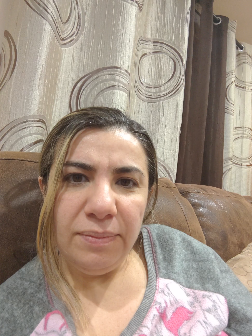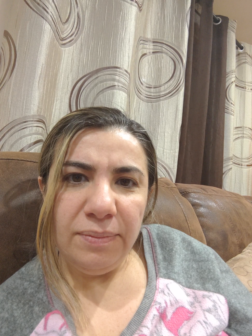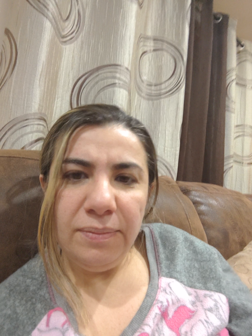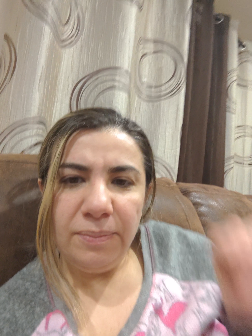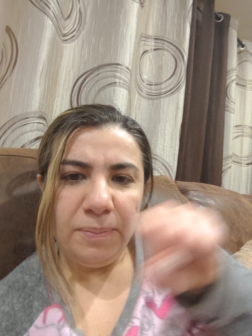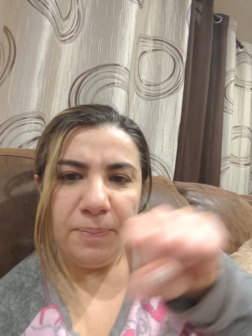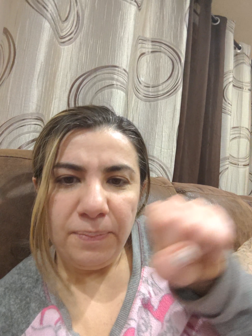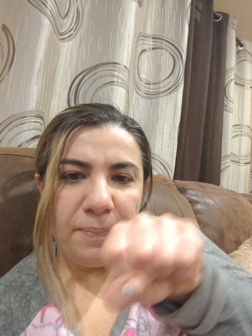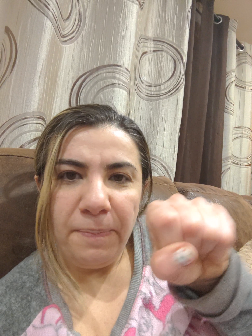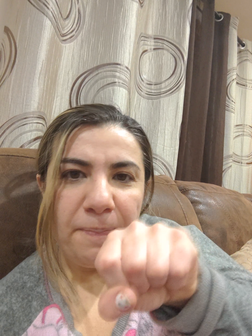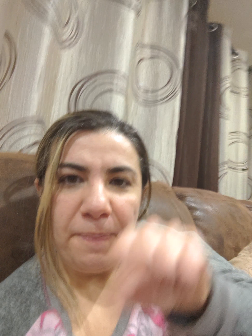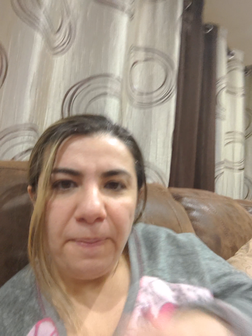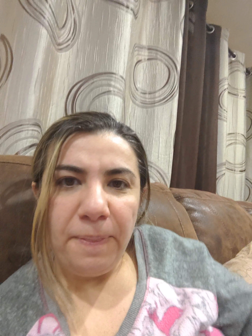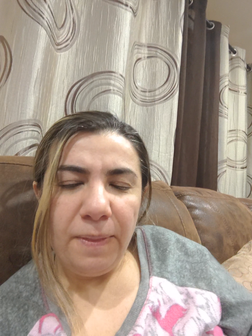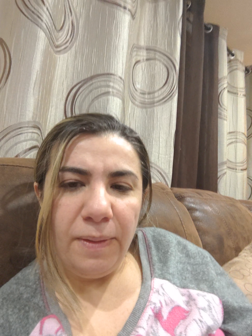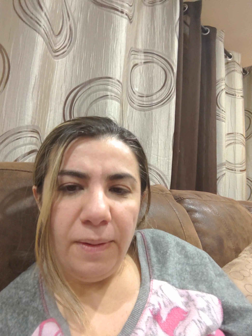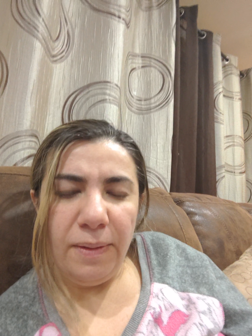shoe